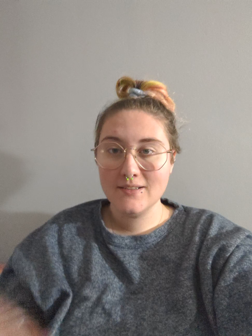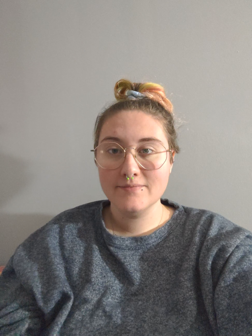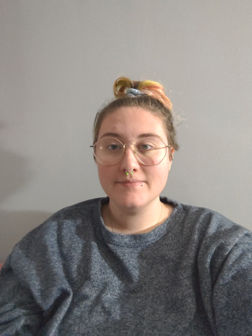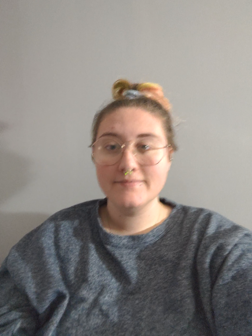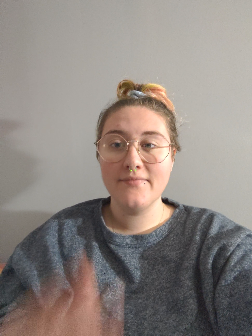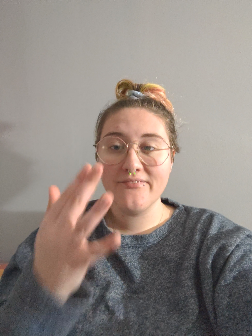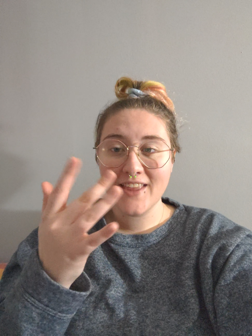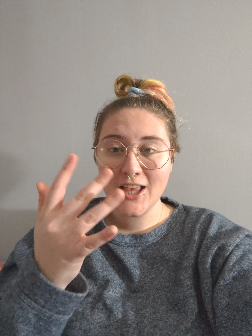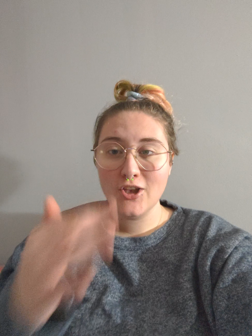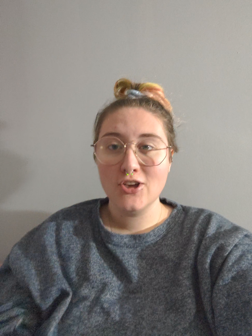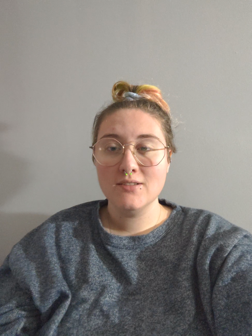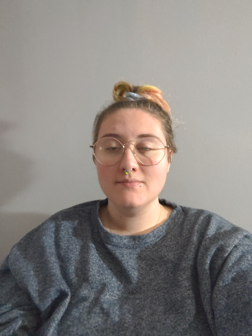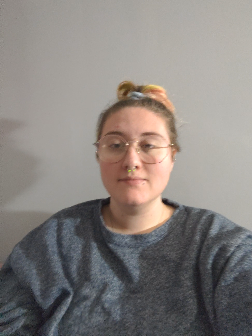finger